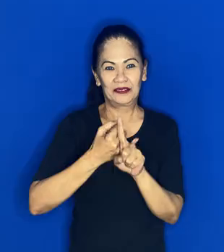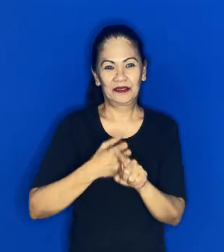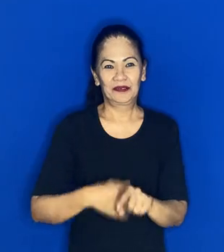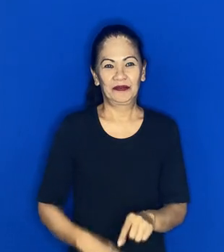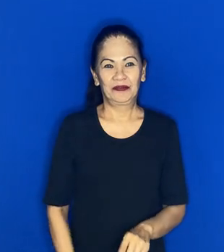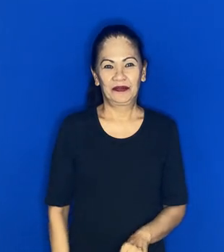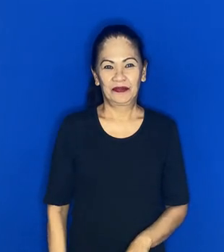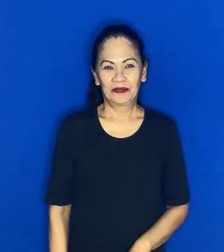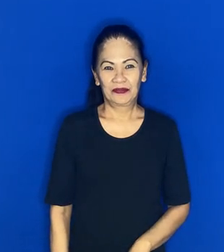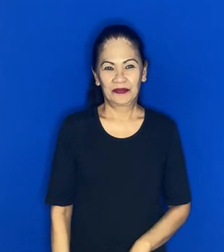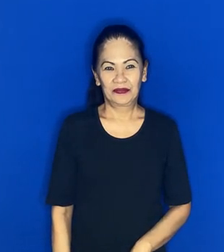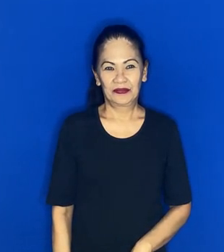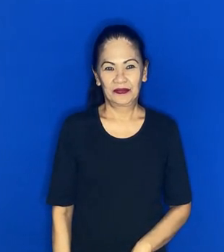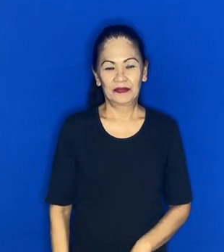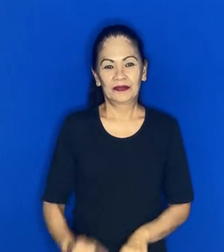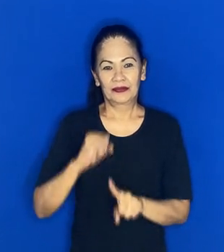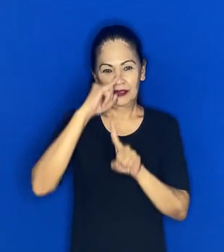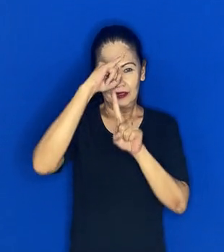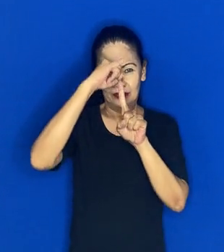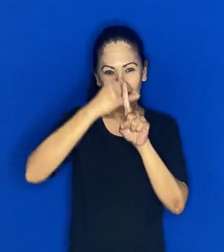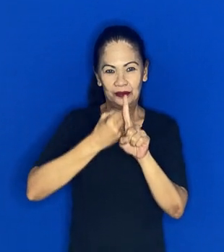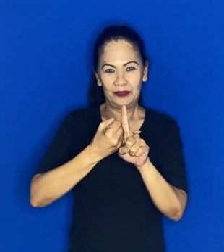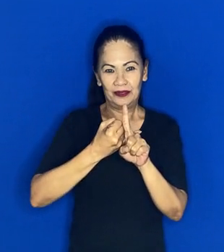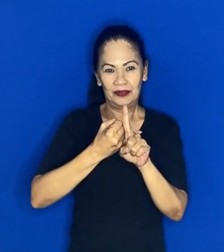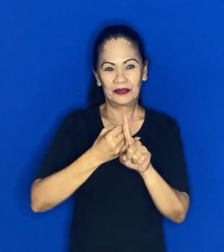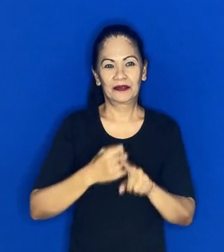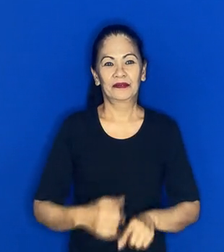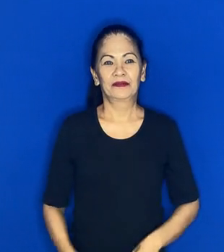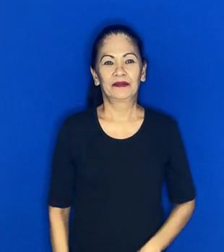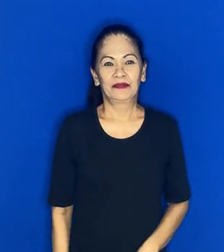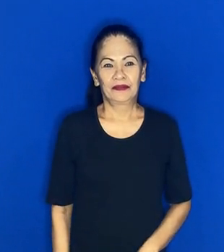january